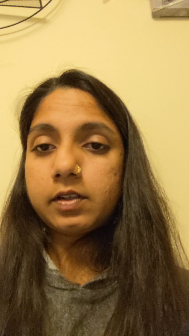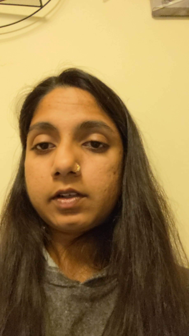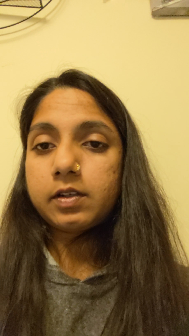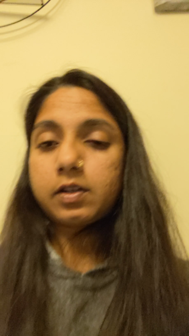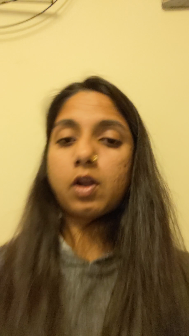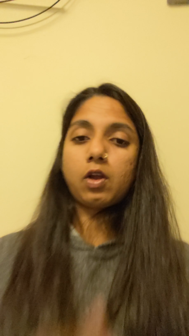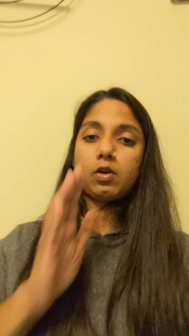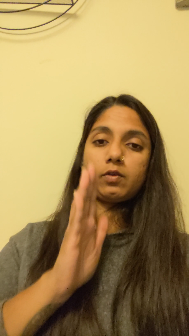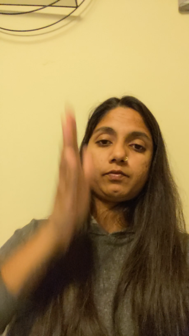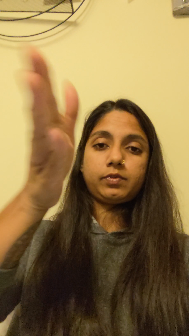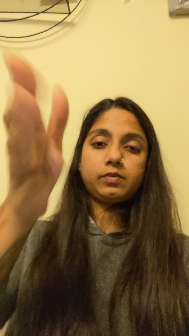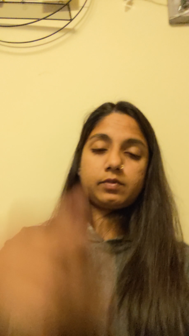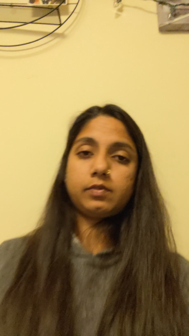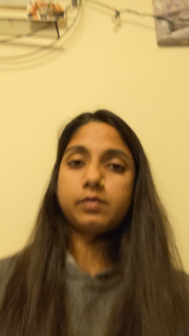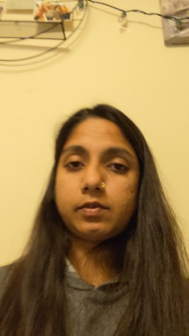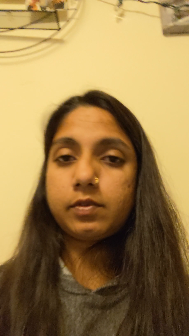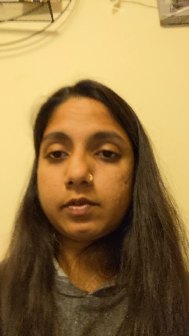over